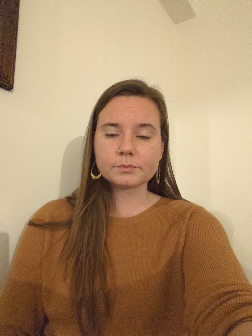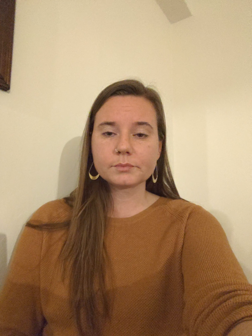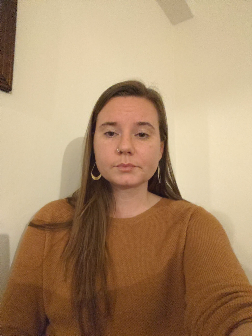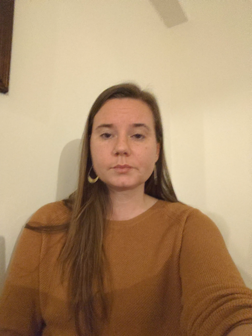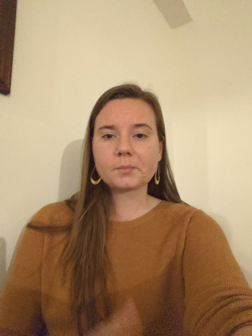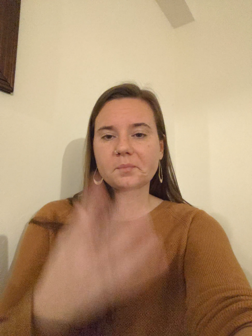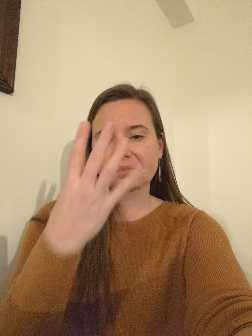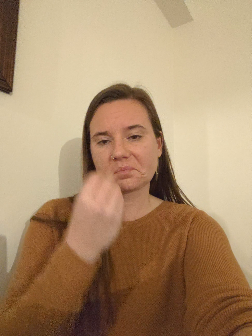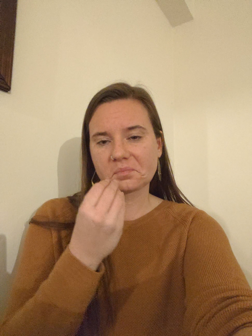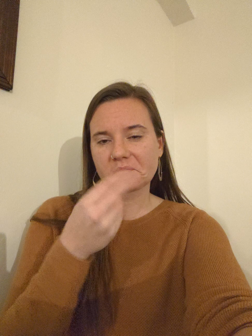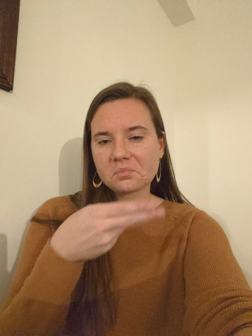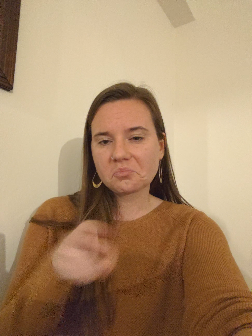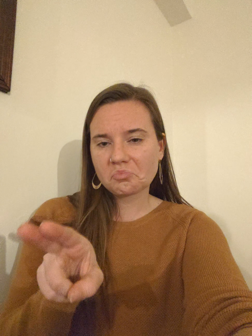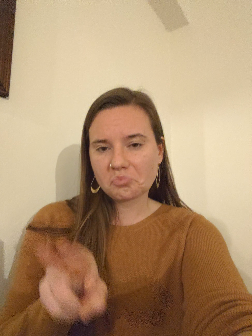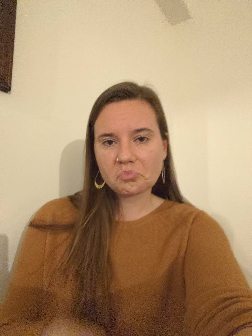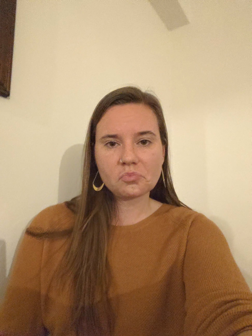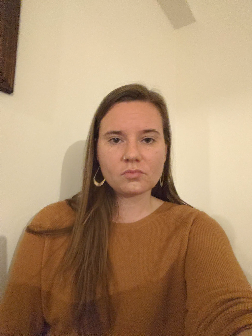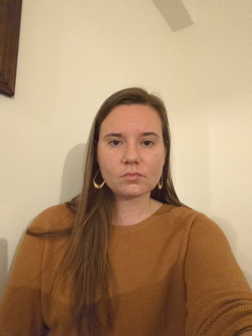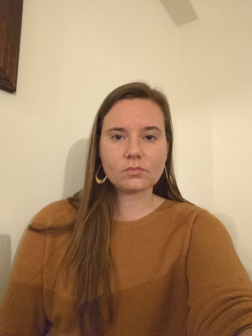nap